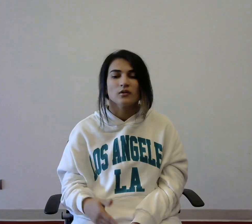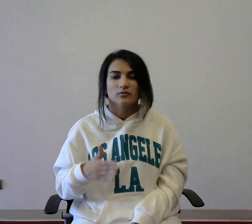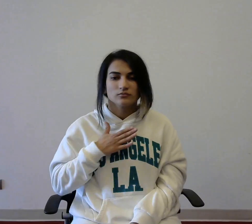mən